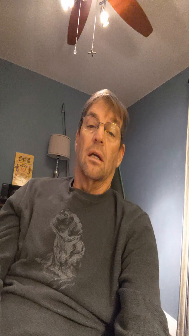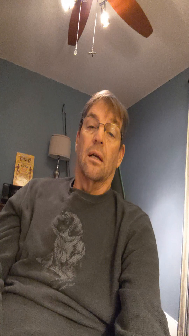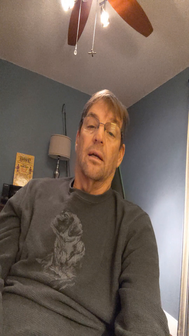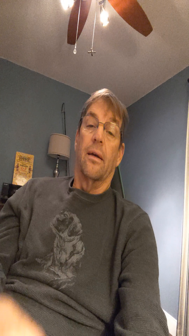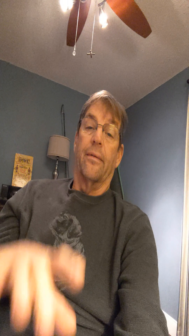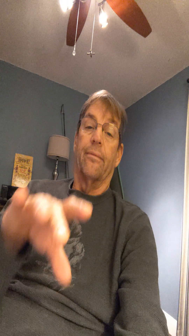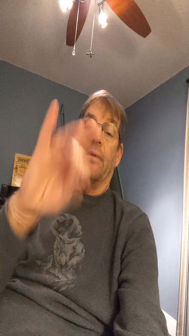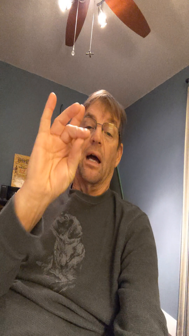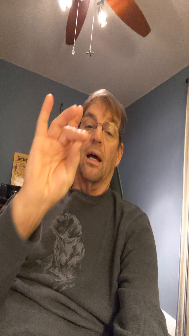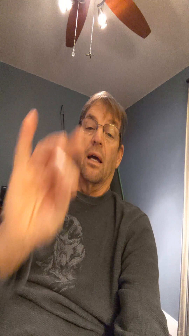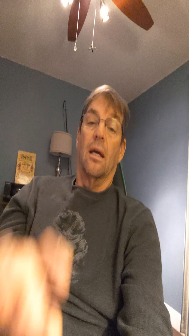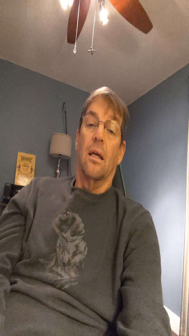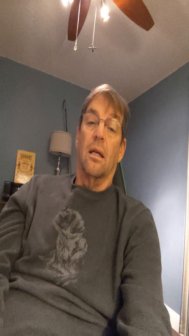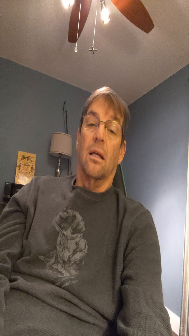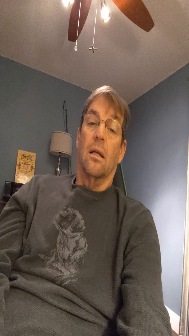find